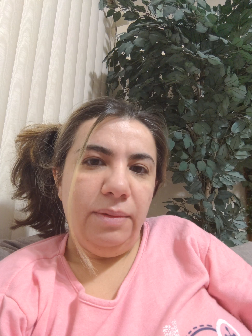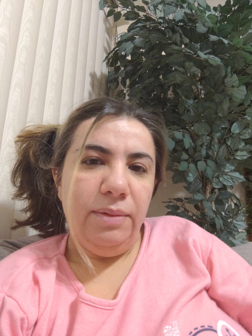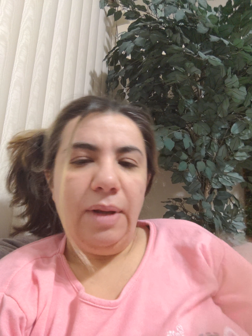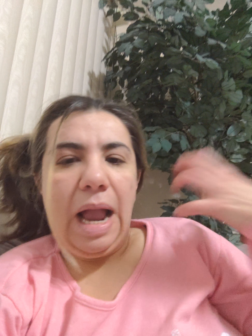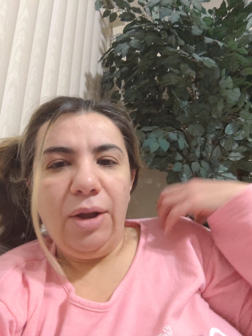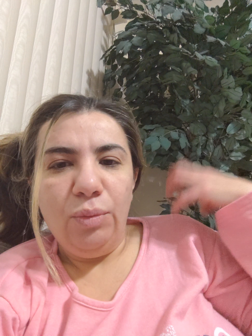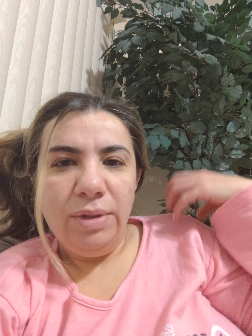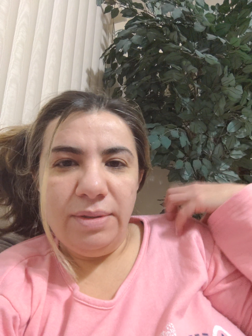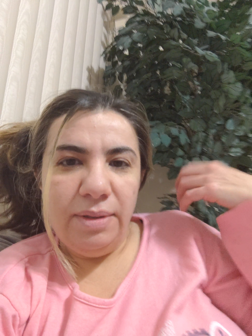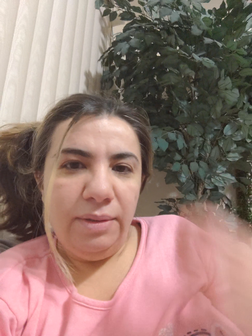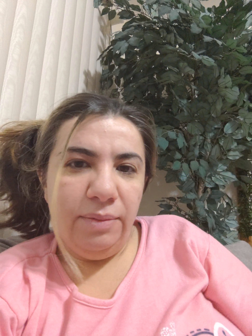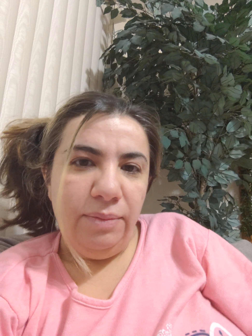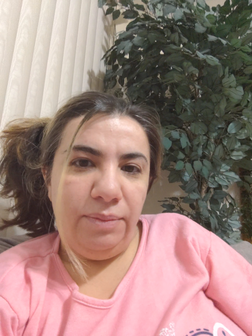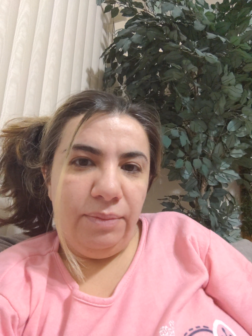outside